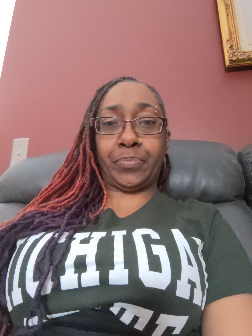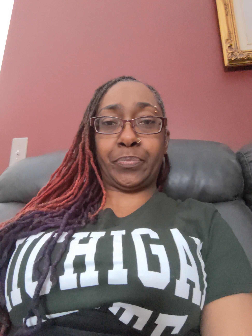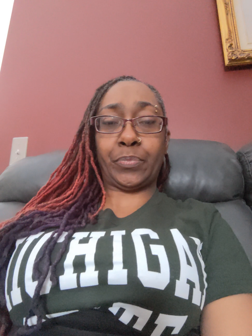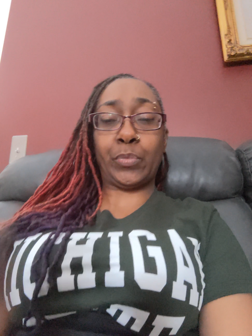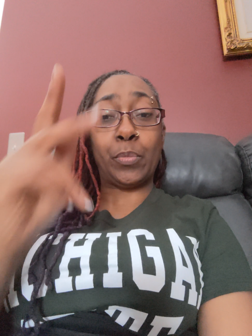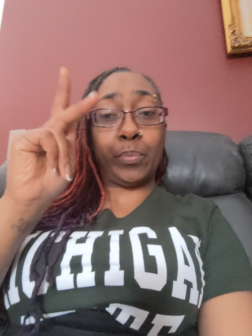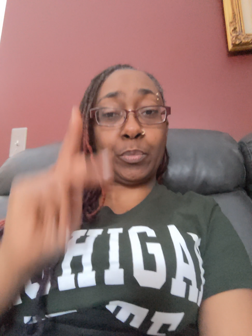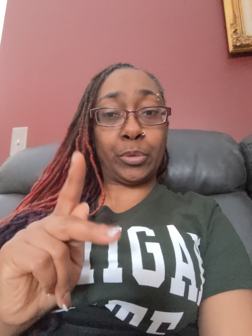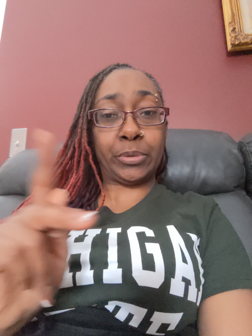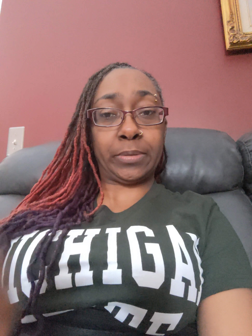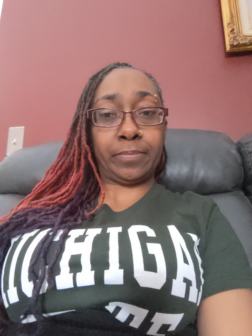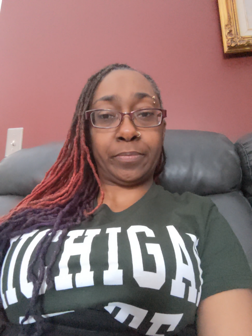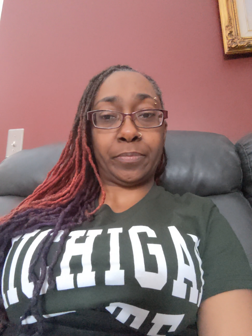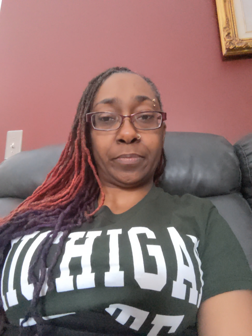person